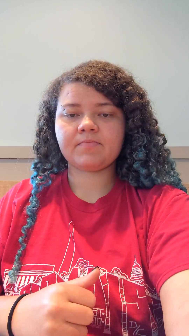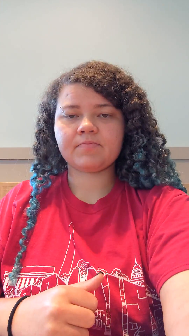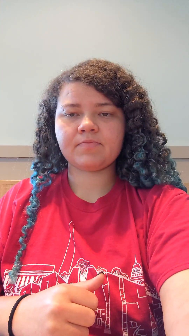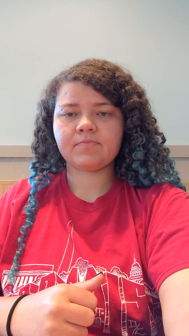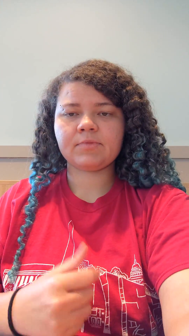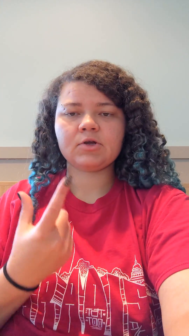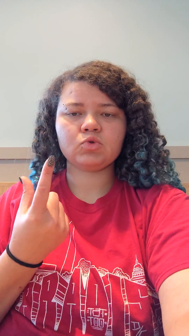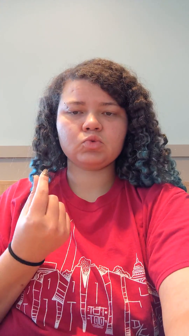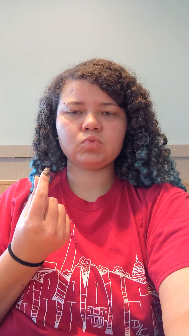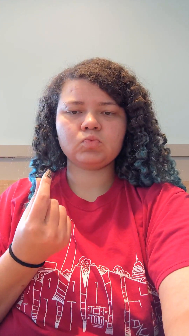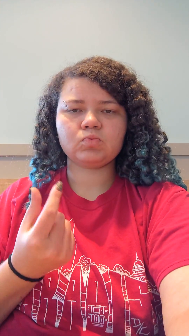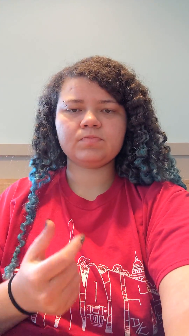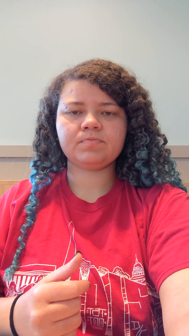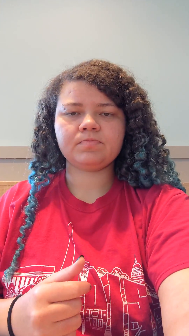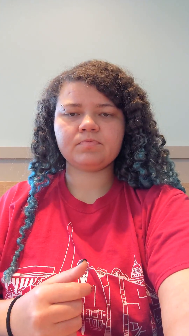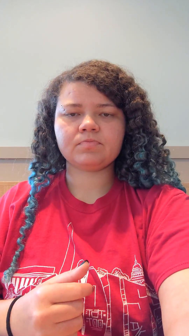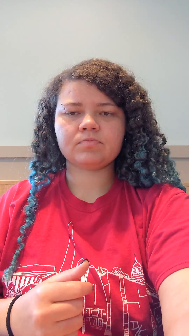do